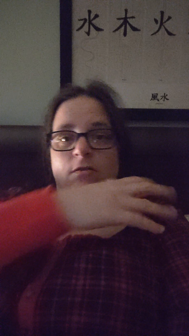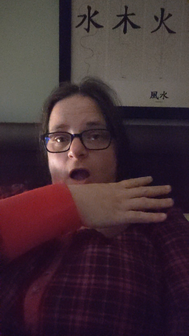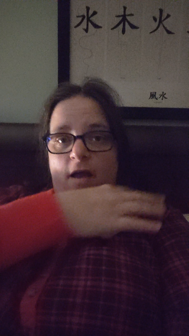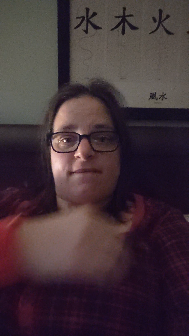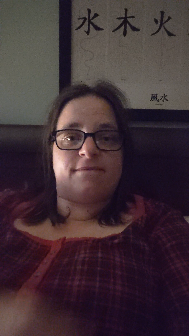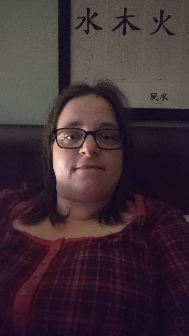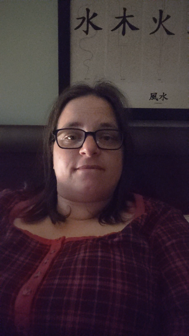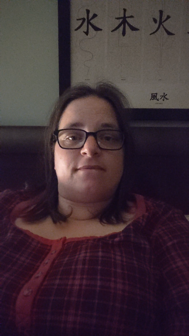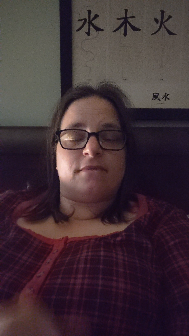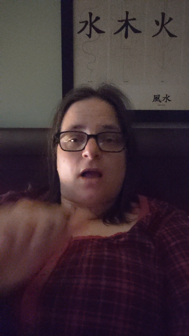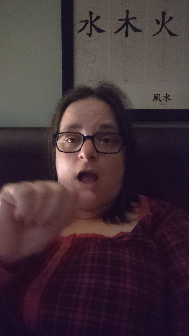a